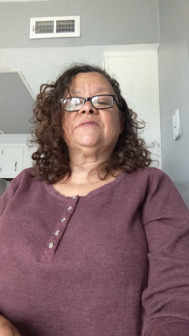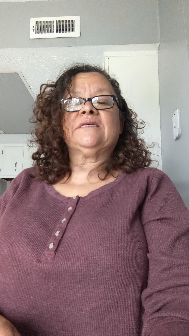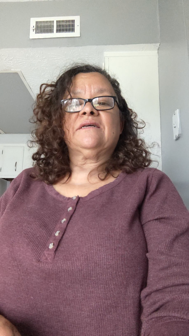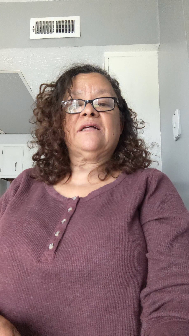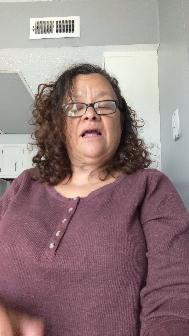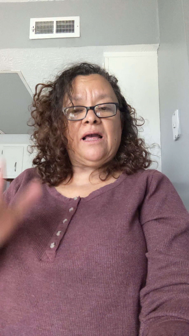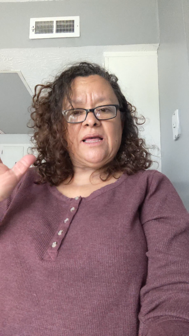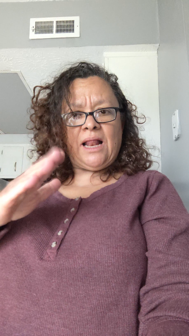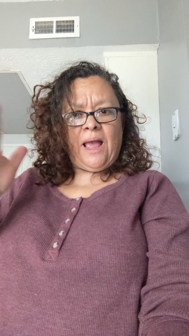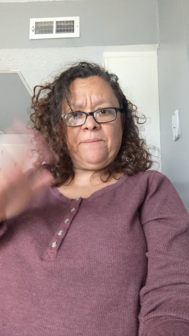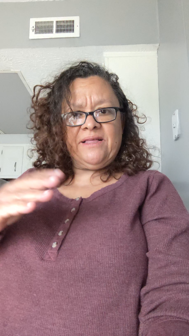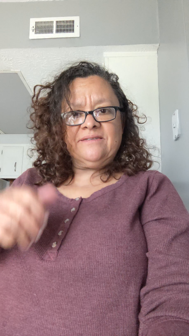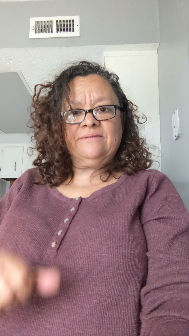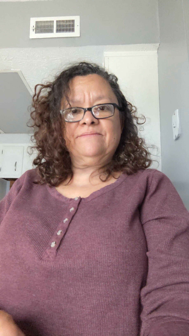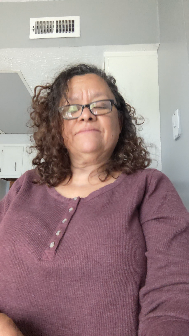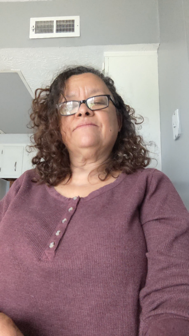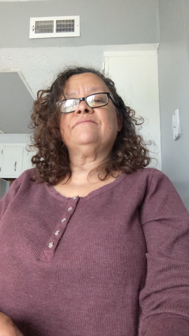clap